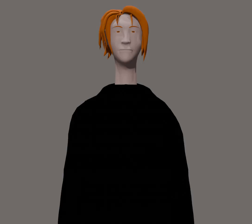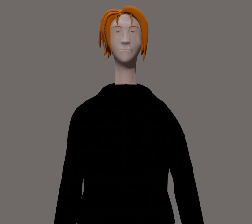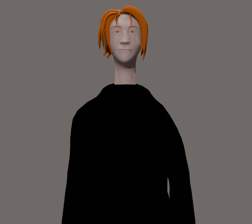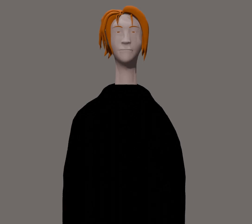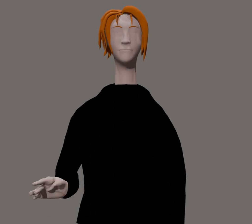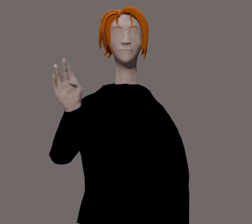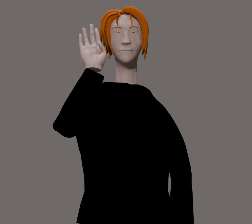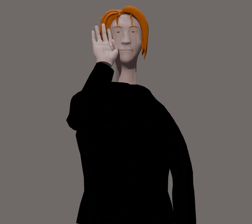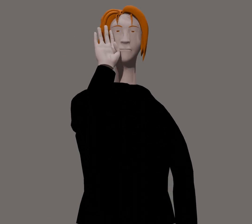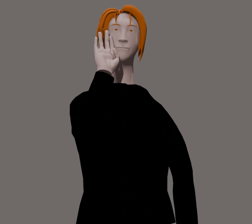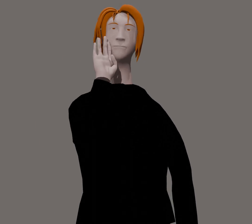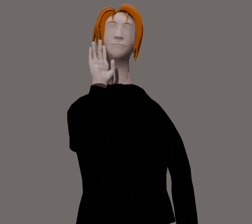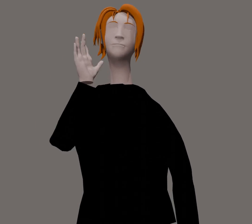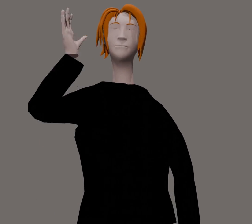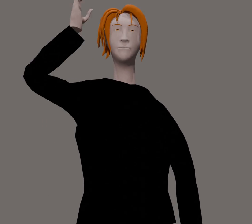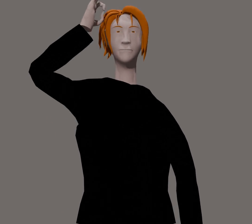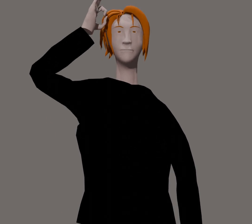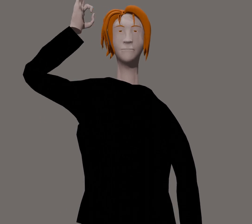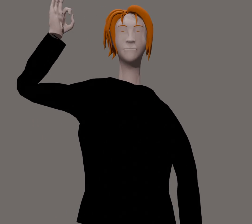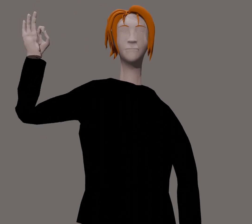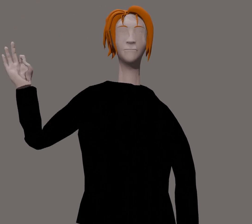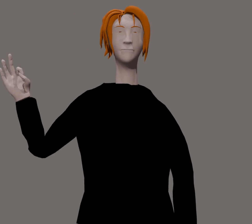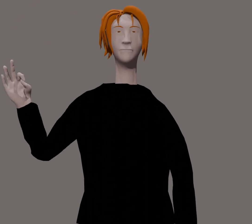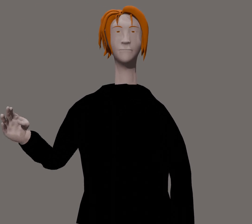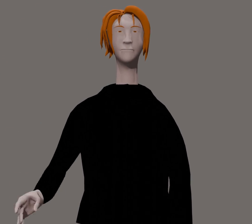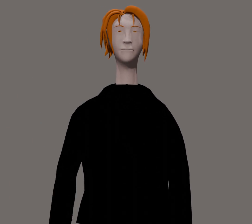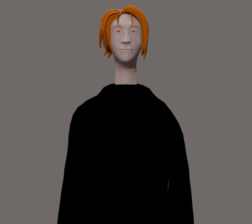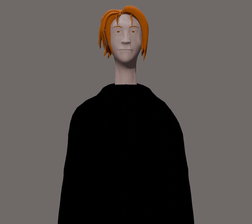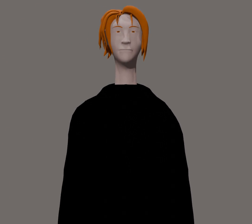Brown Hair